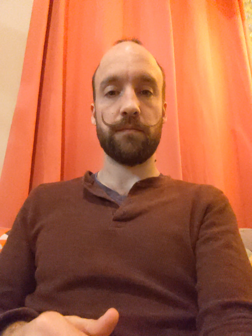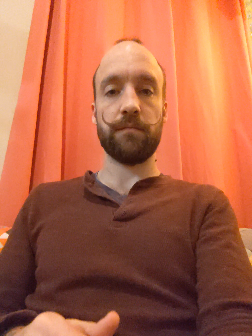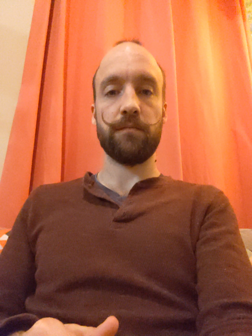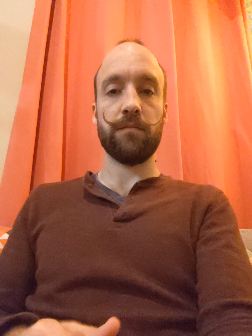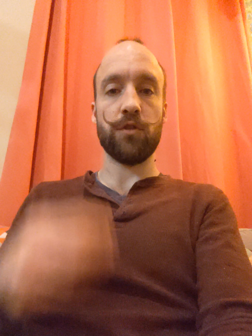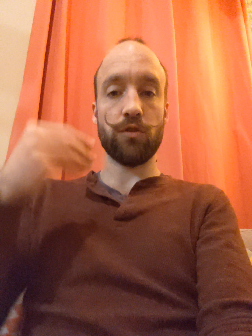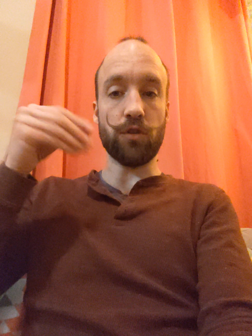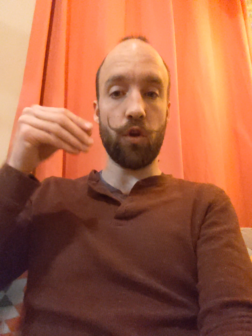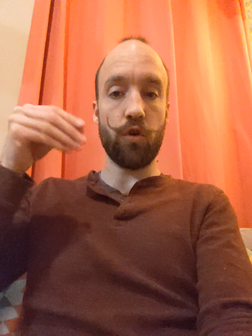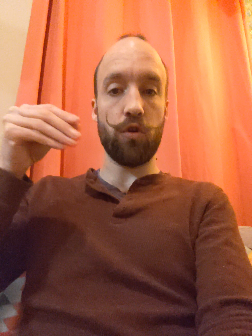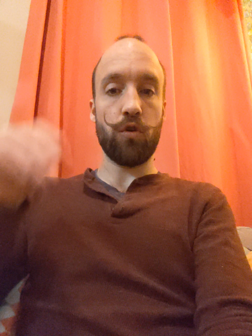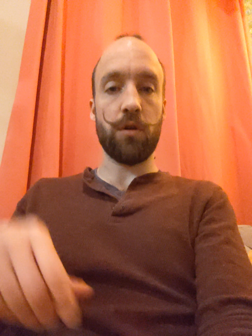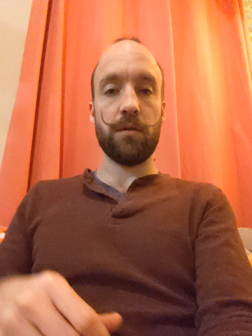store